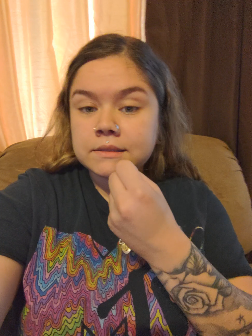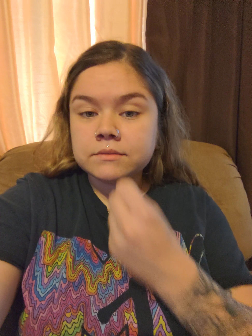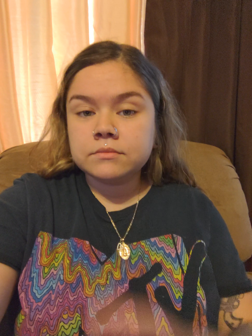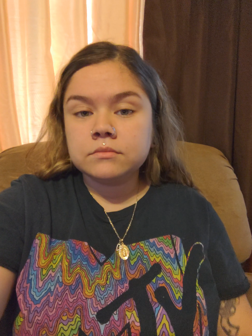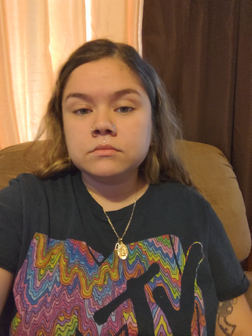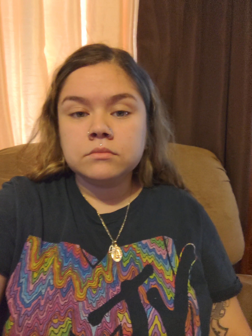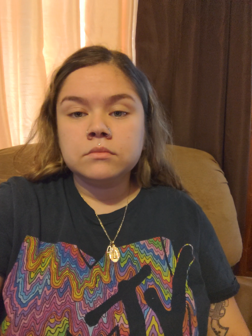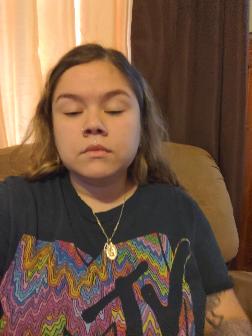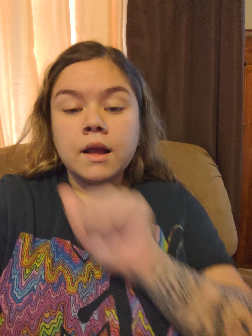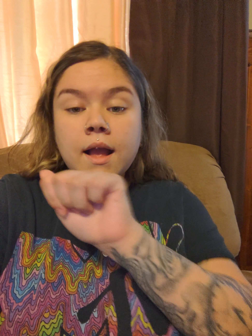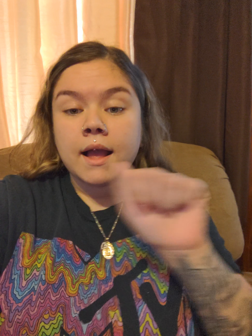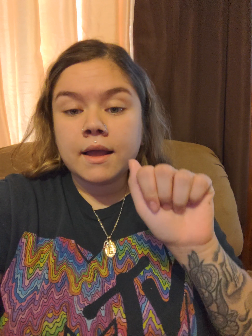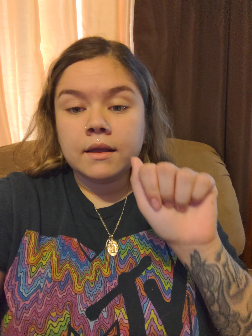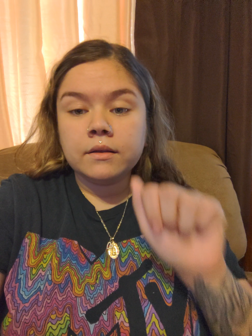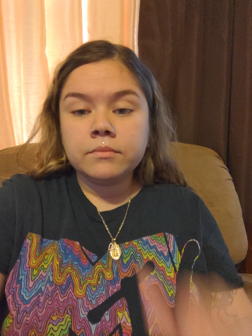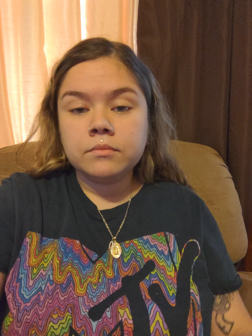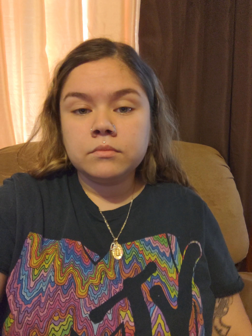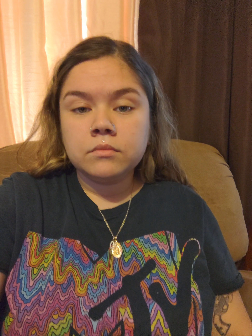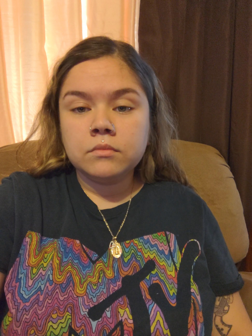a